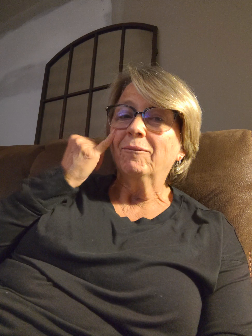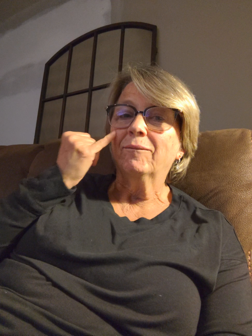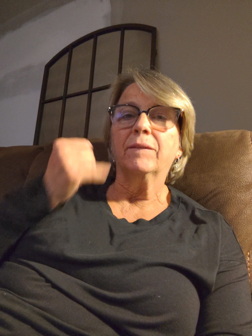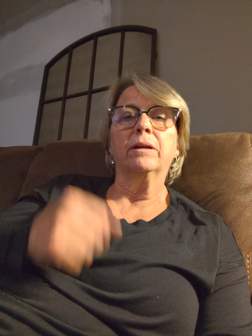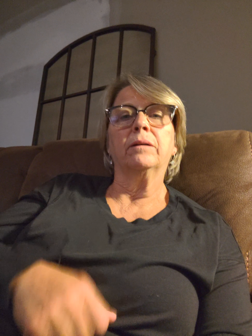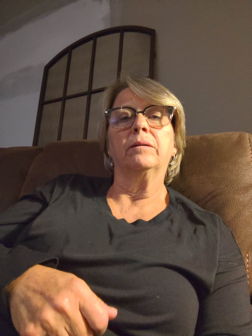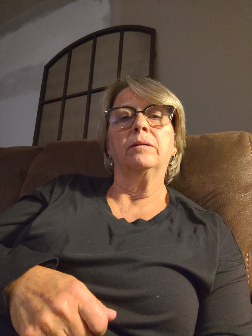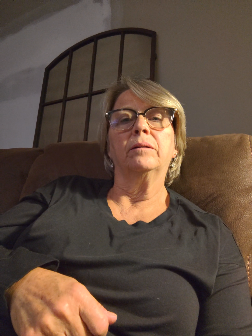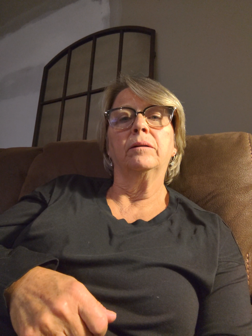if